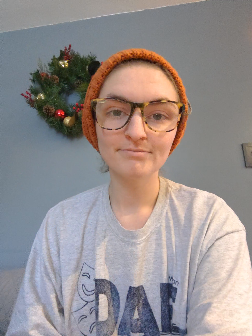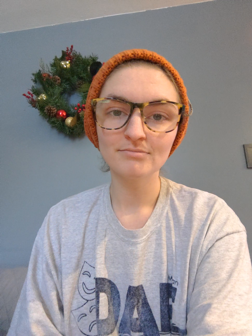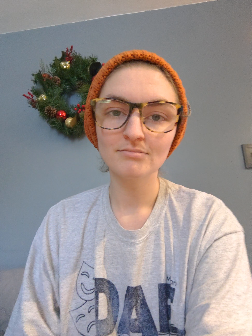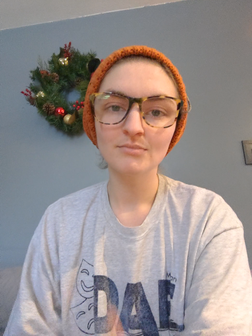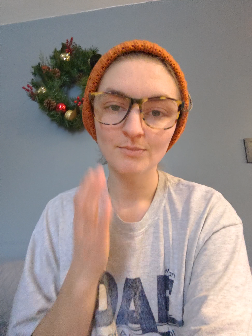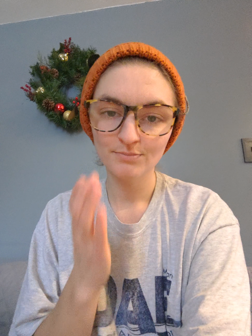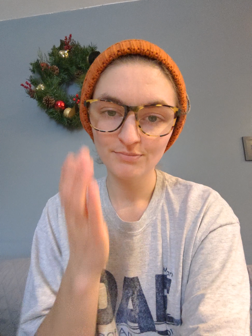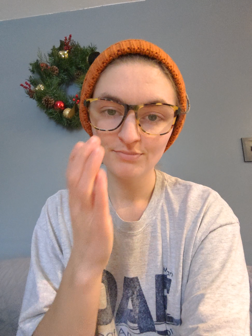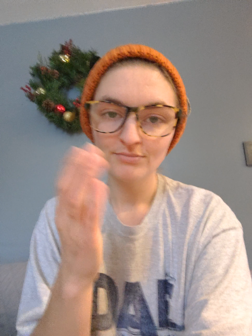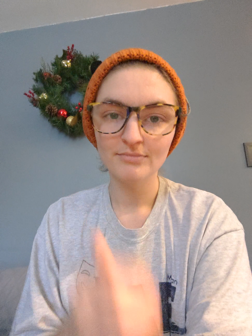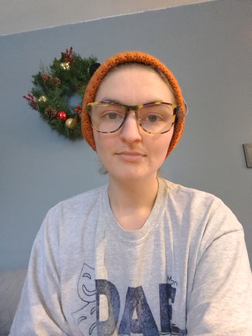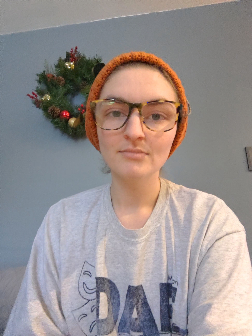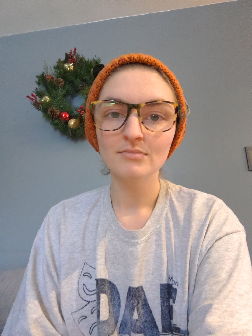boat